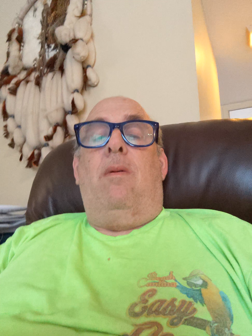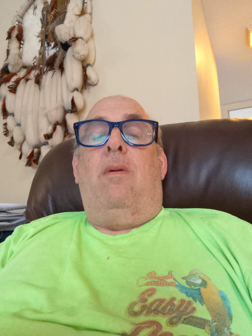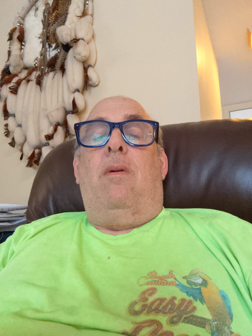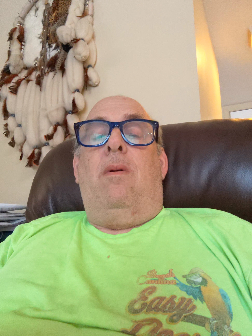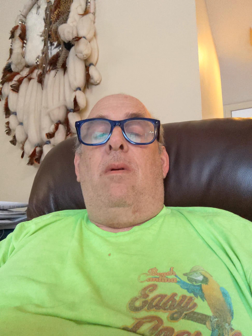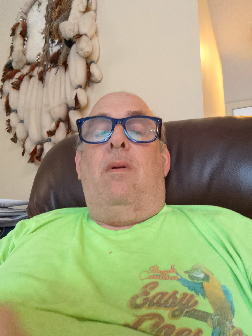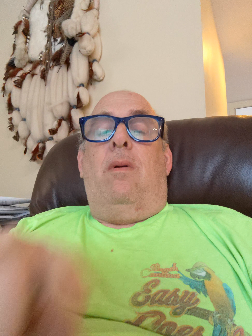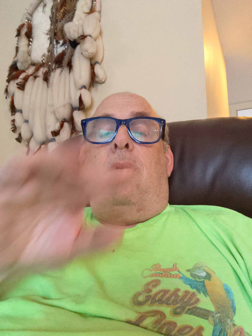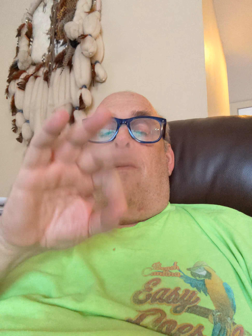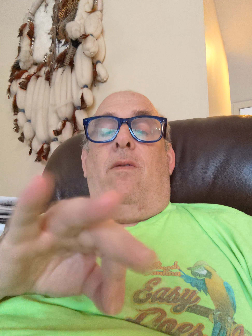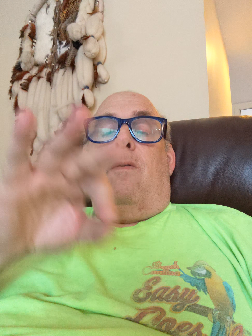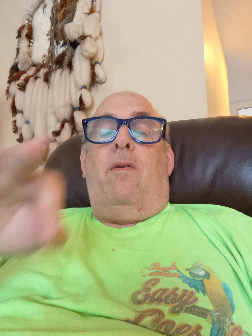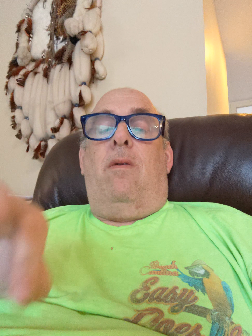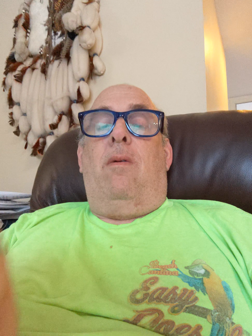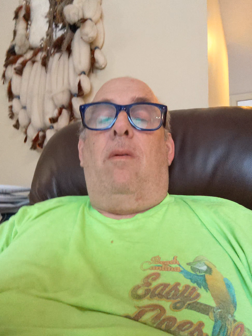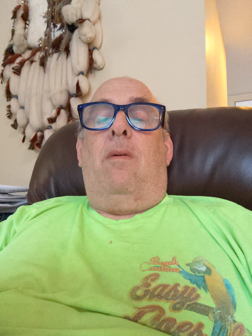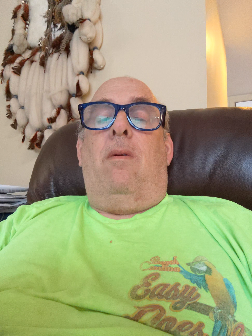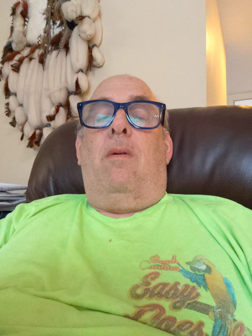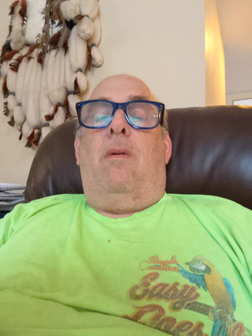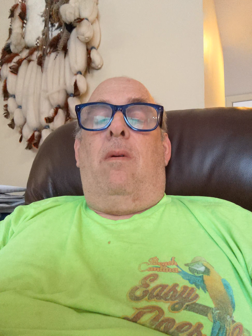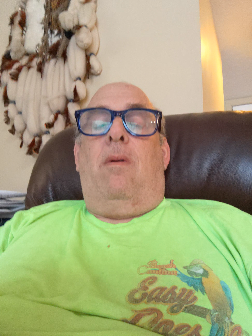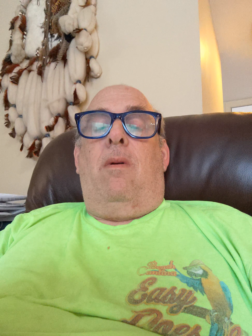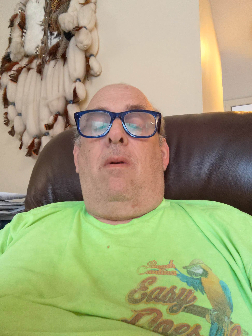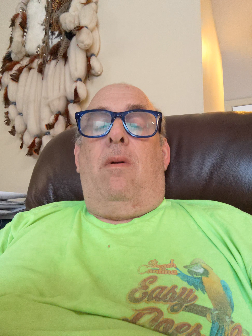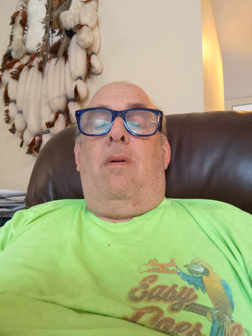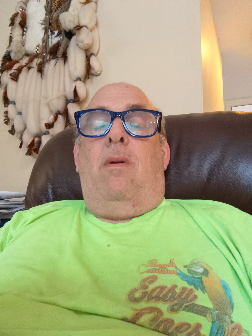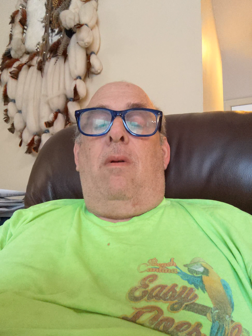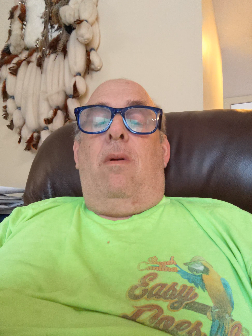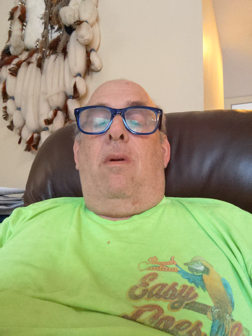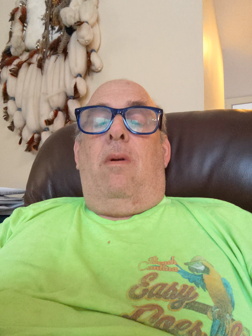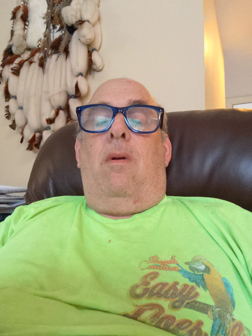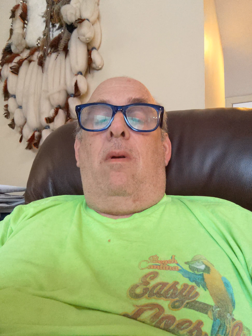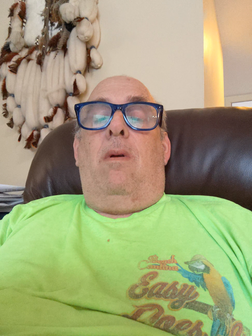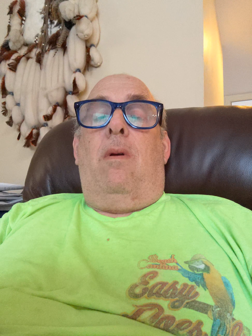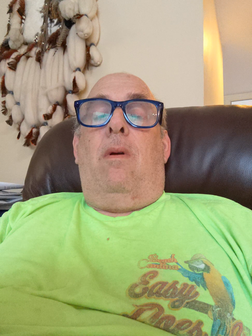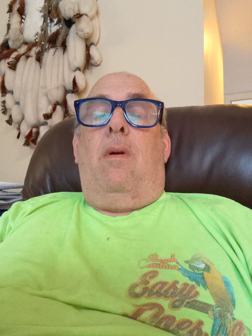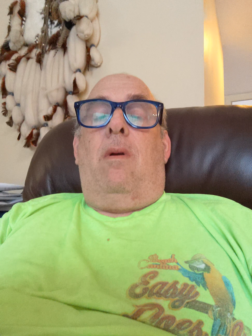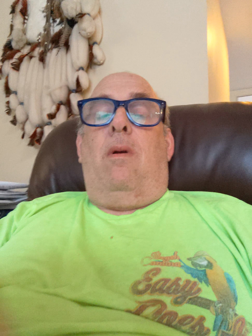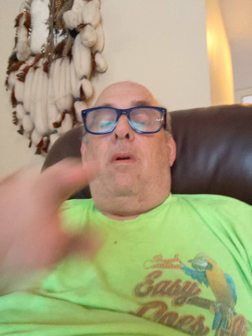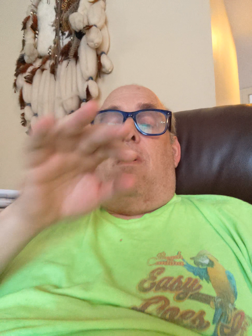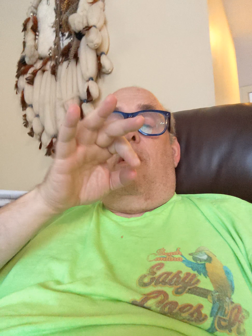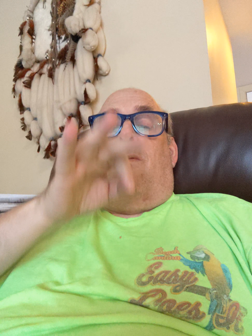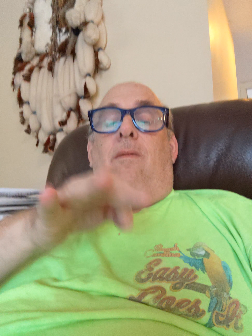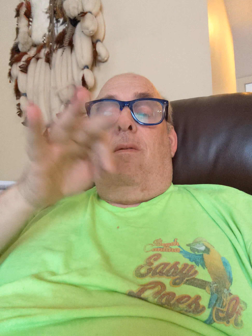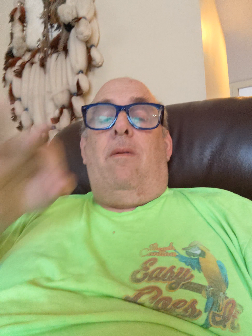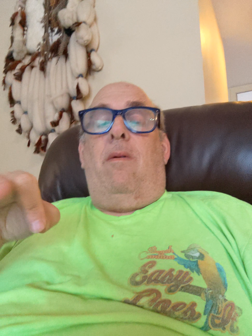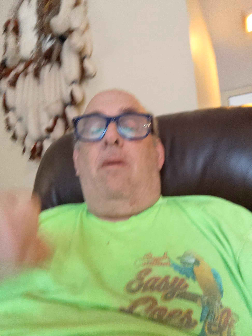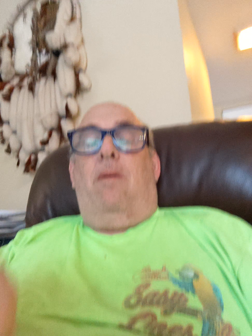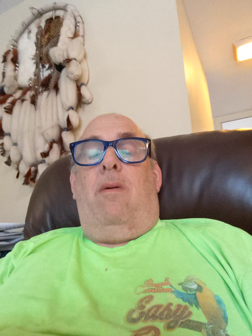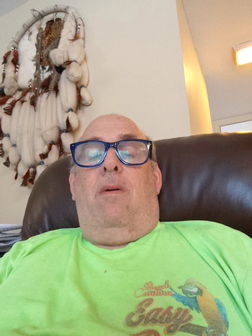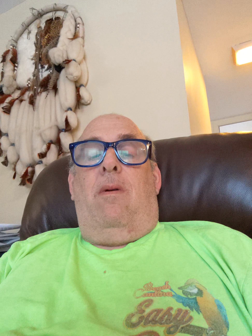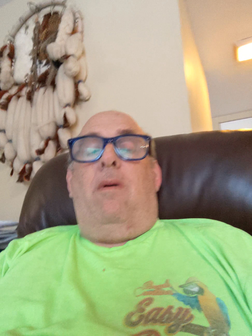french fries